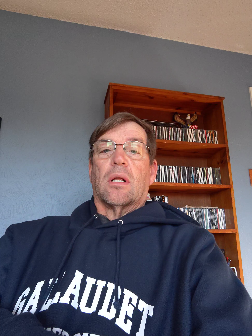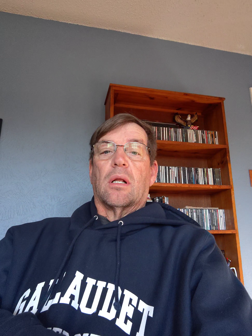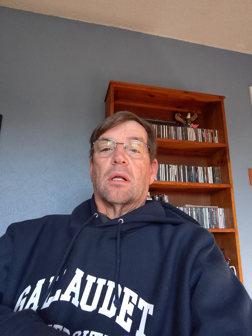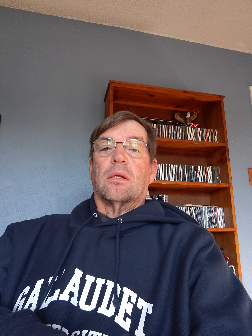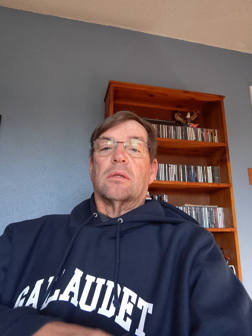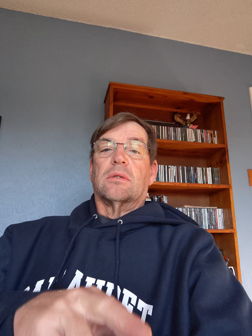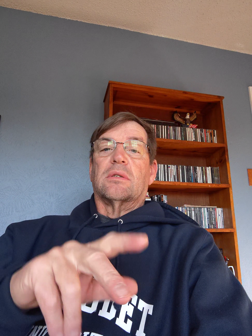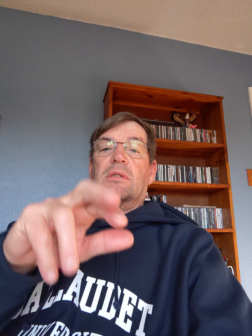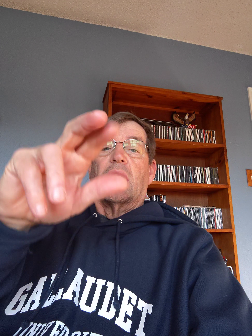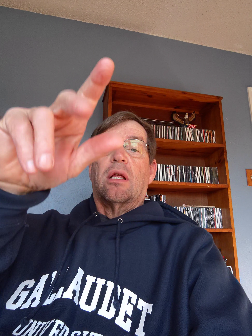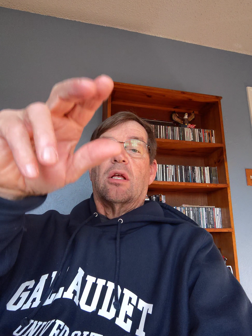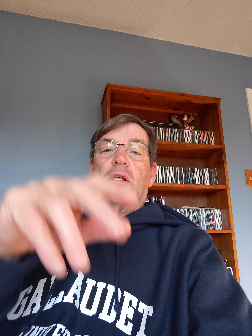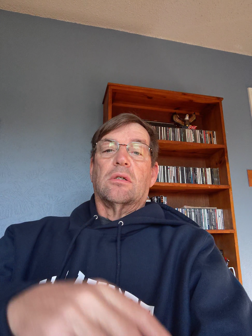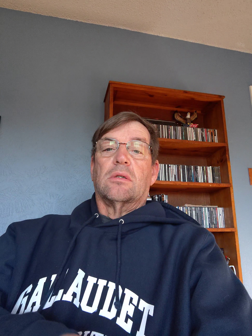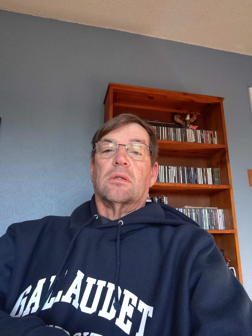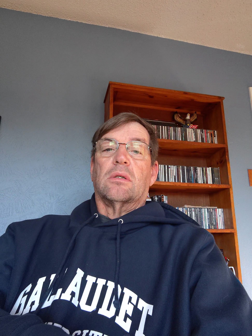stairs